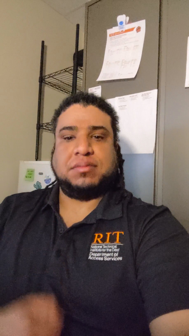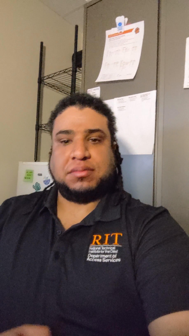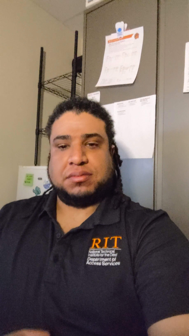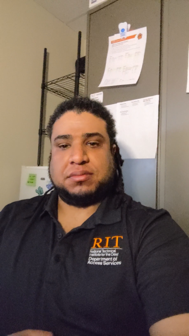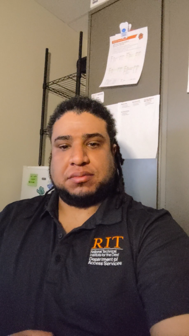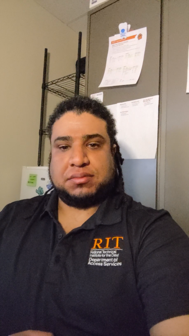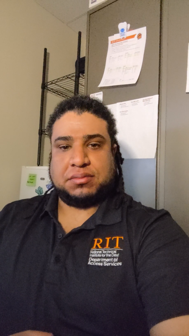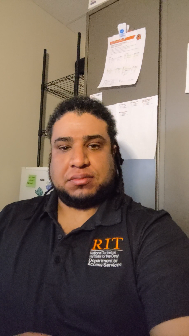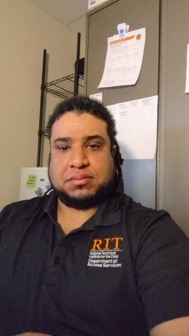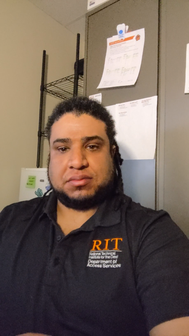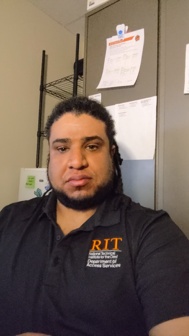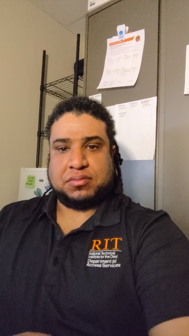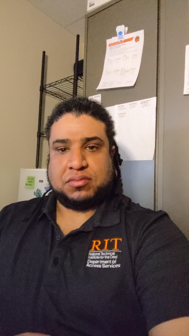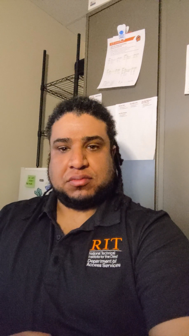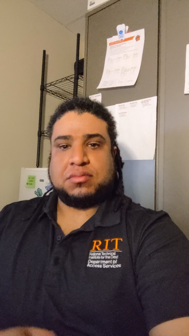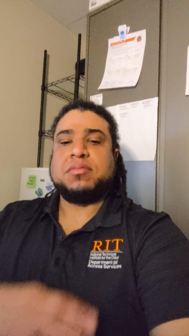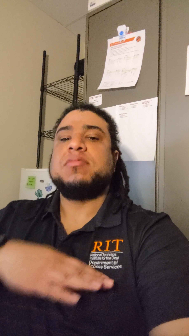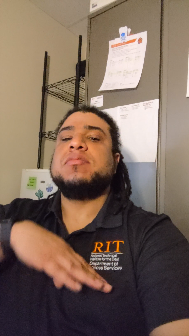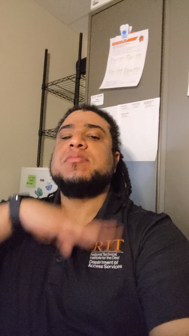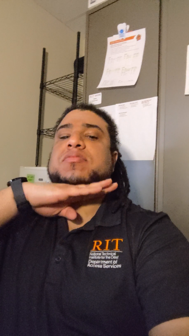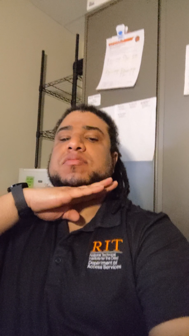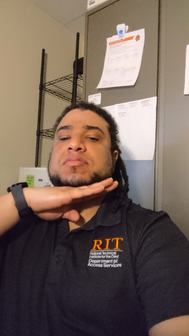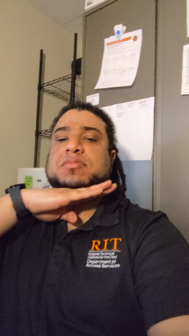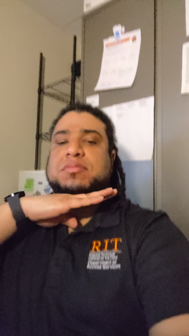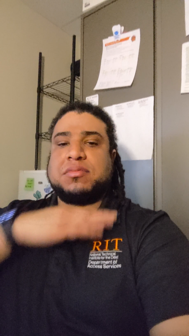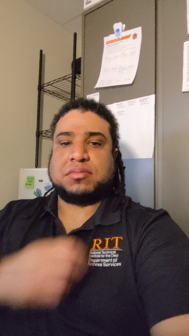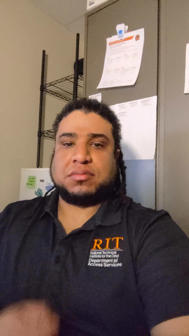full